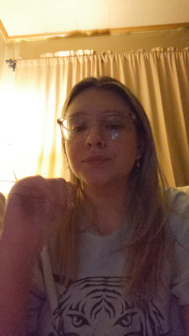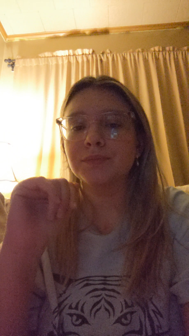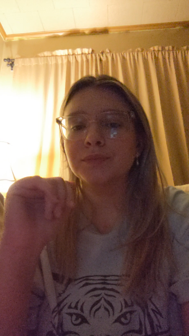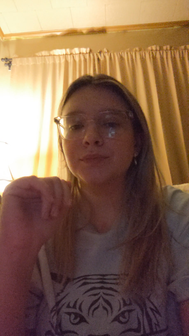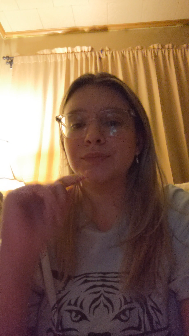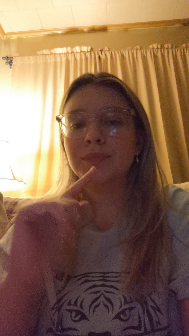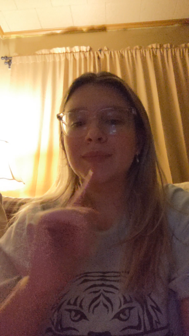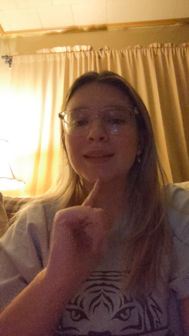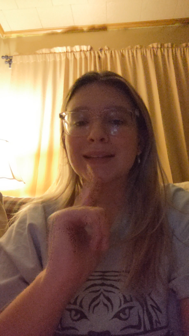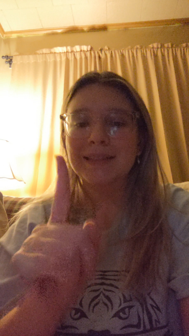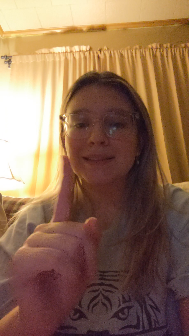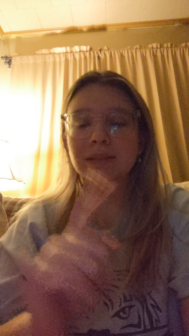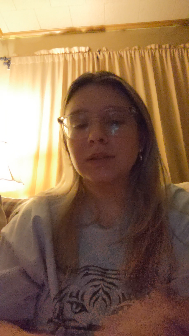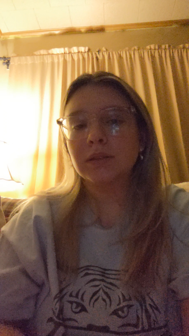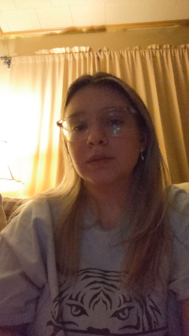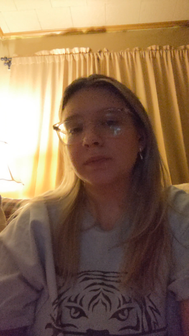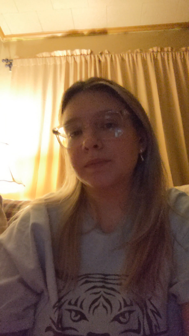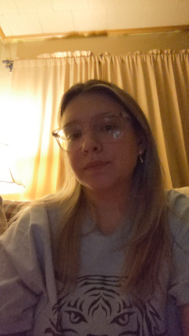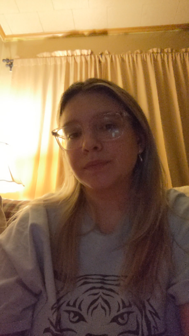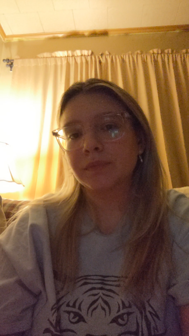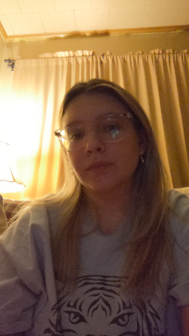is